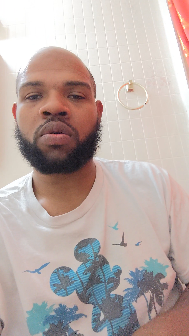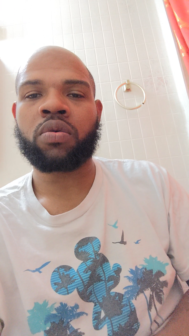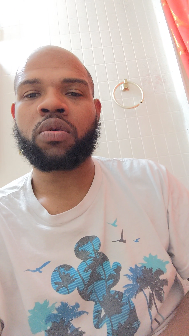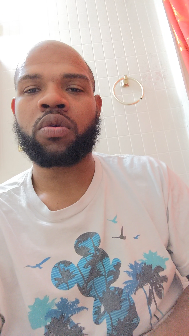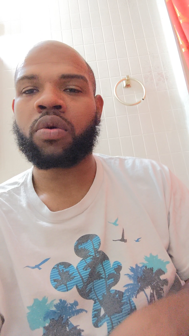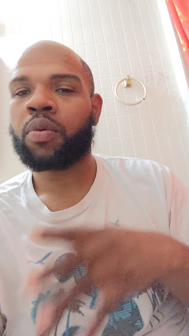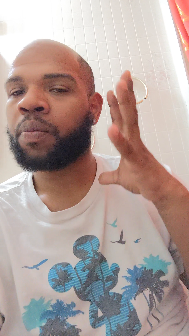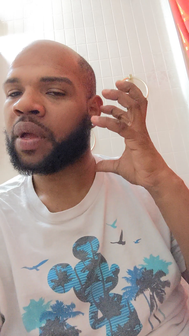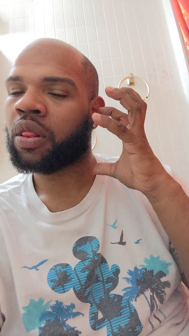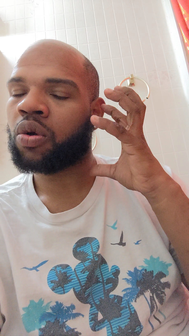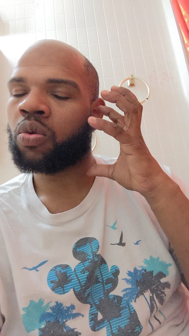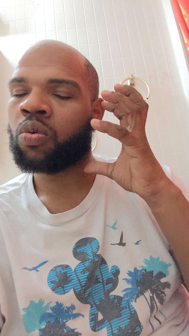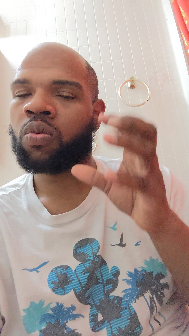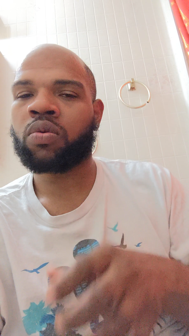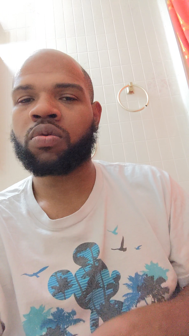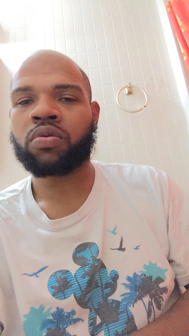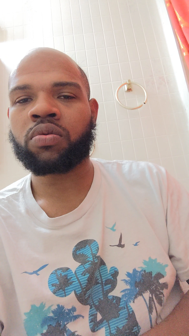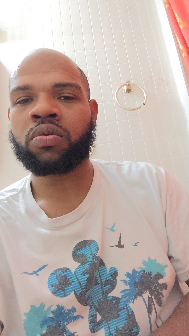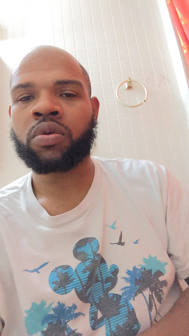pillow